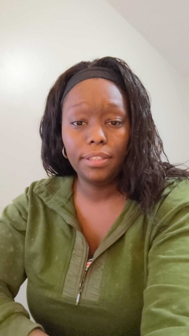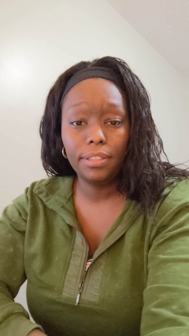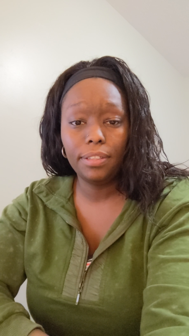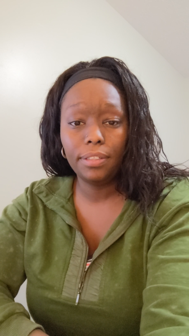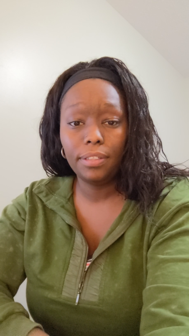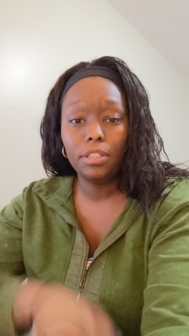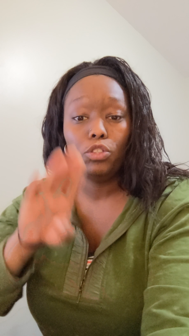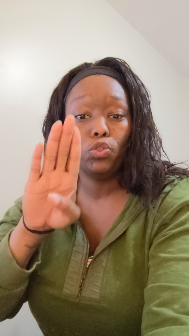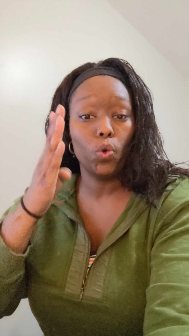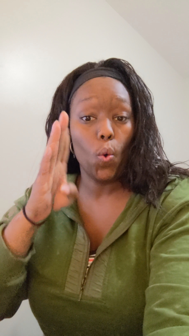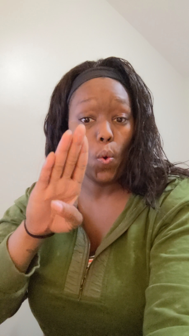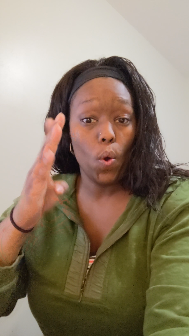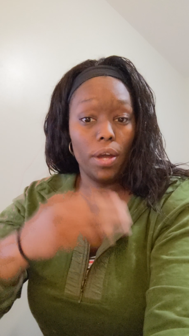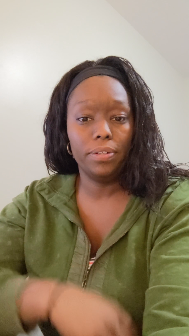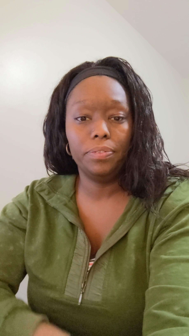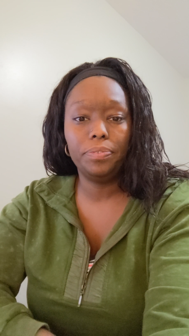door